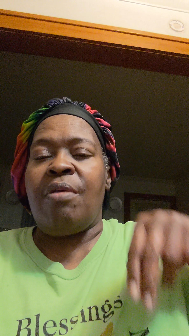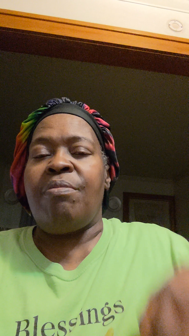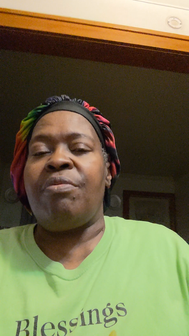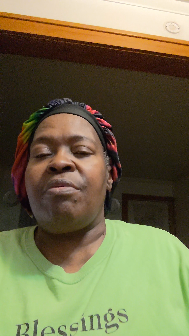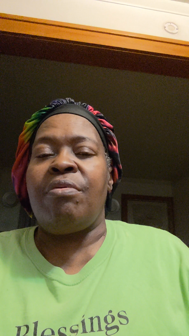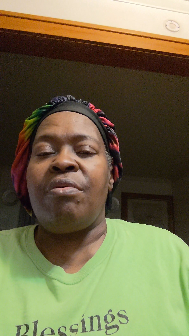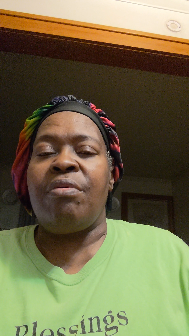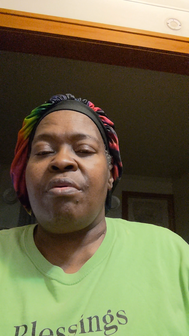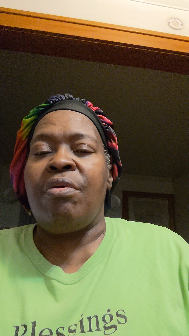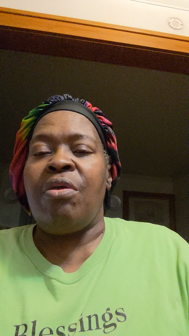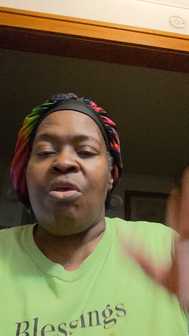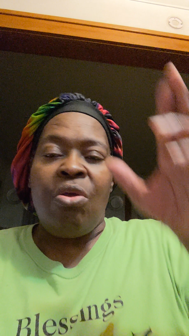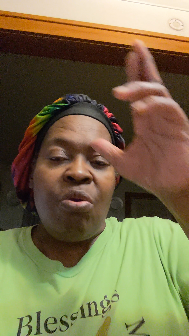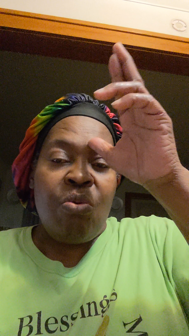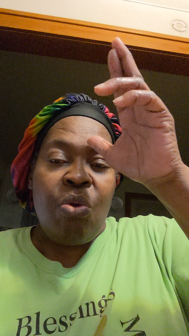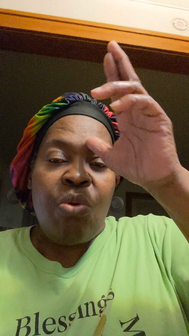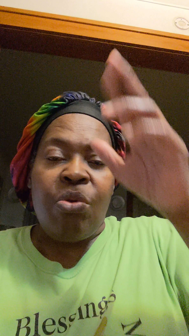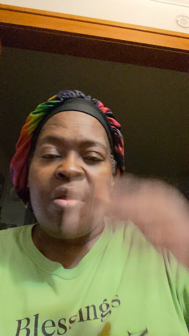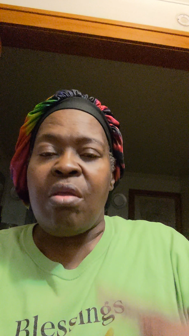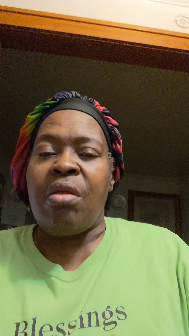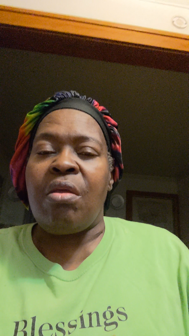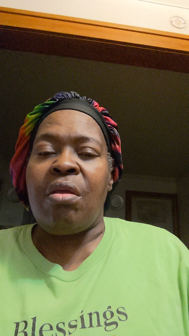rooster